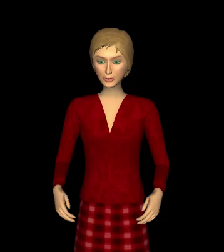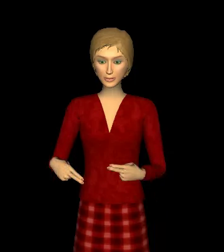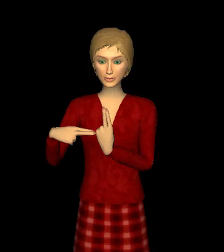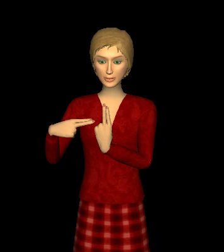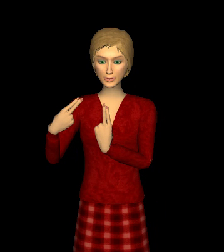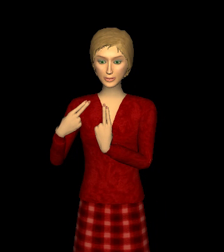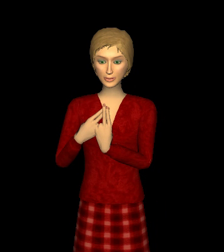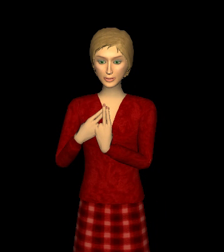يجيب